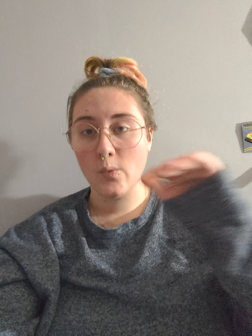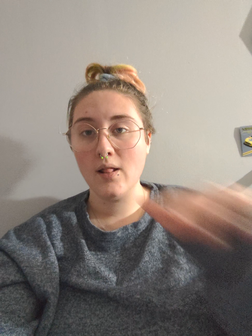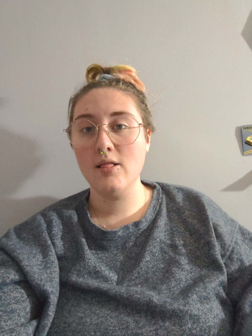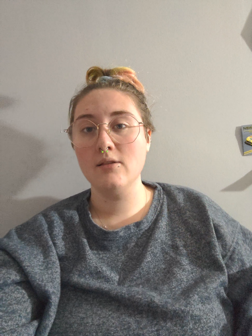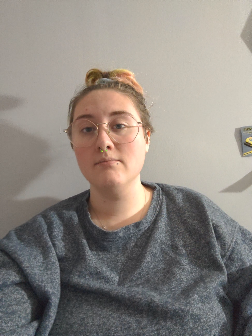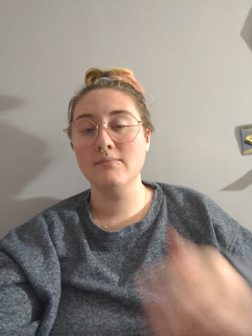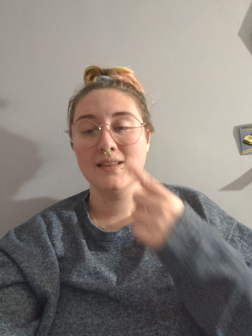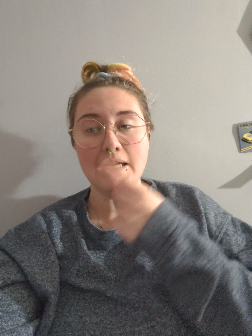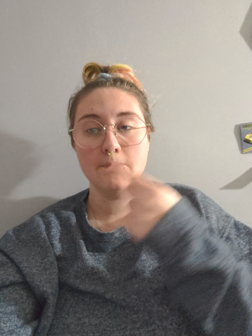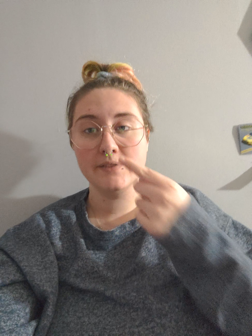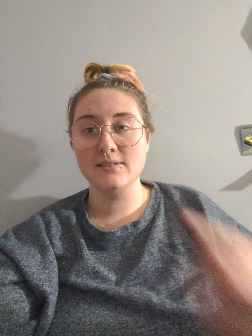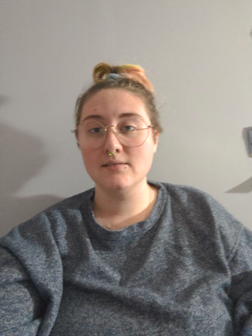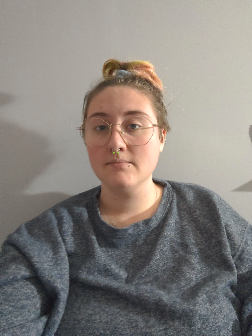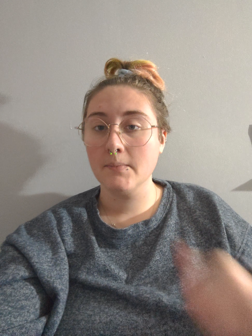lips